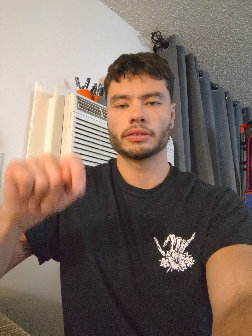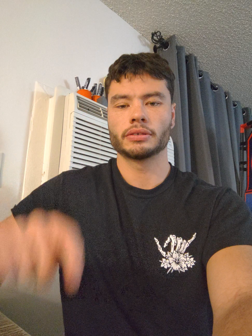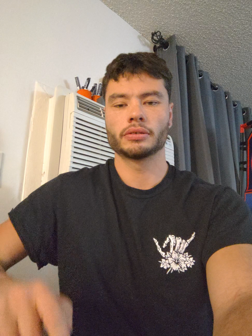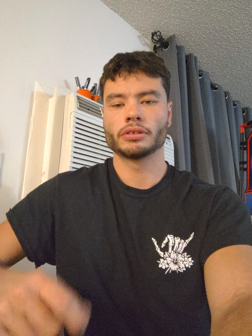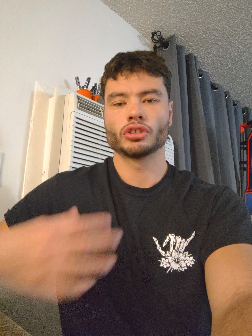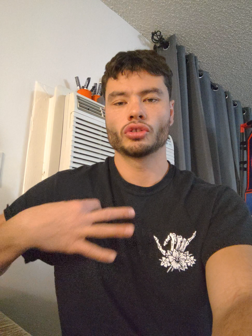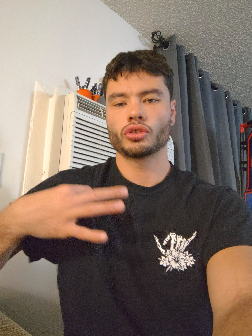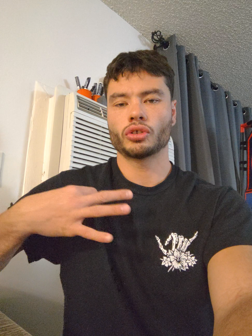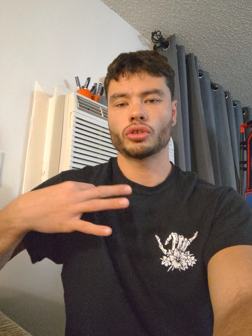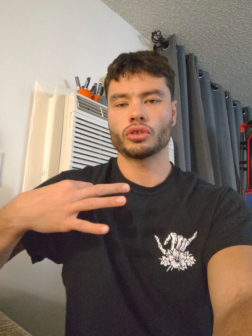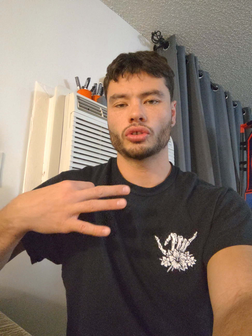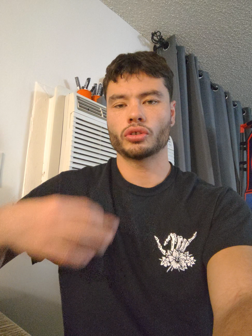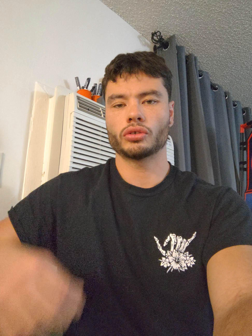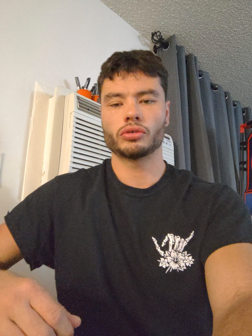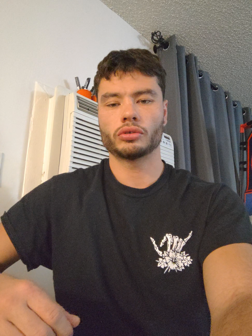shirt